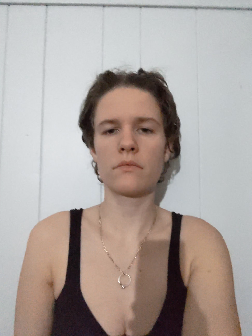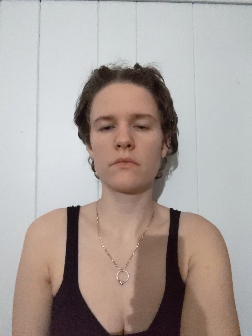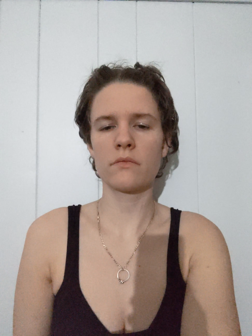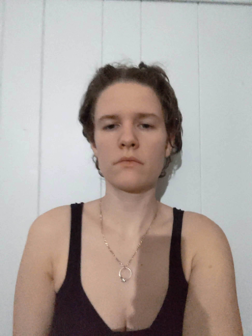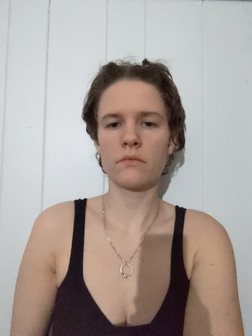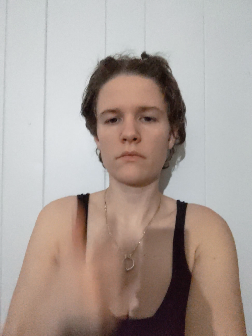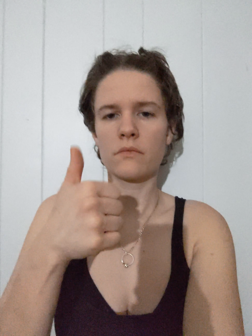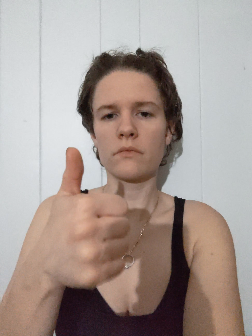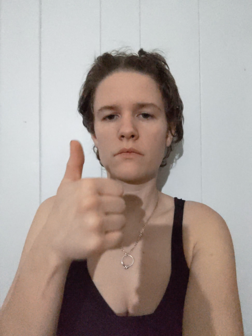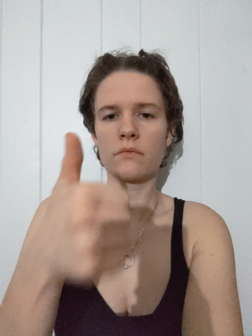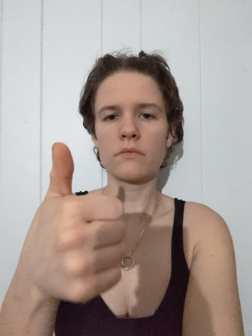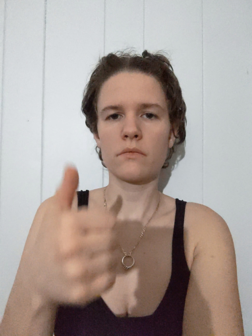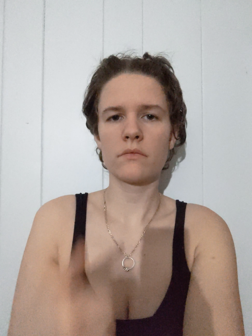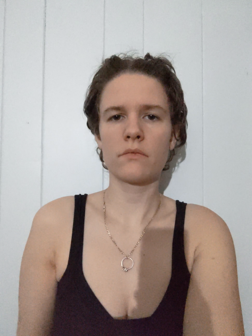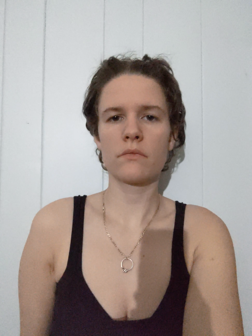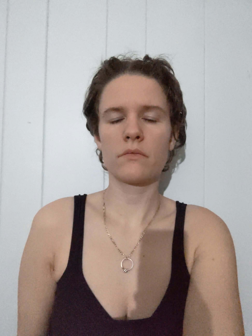yourself